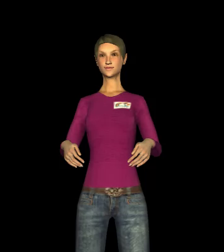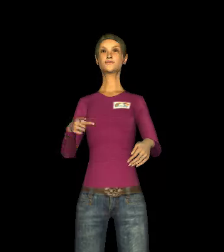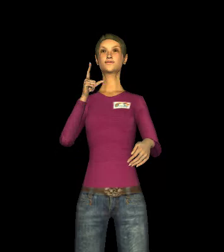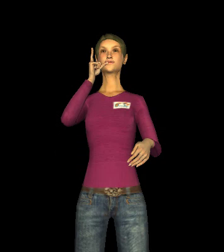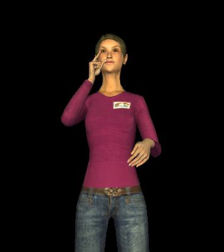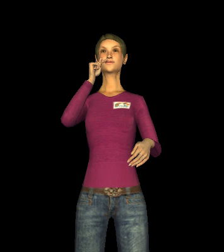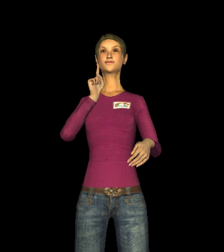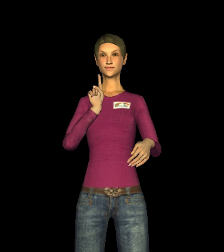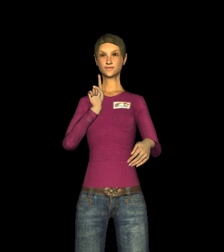والدين